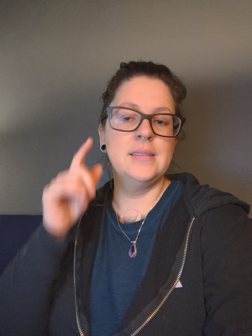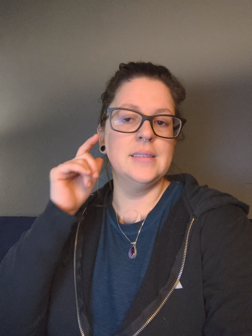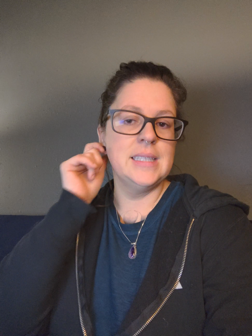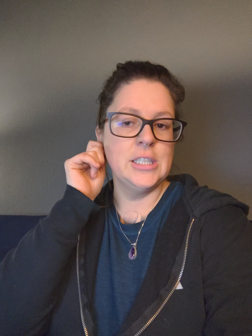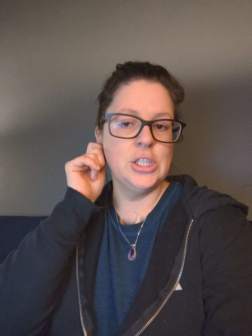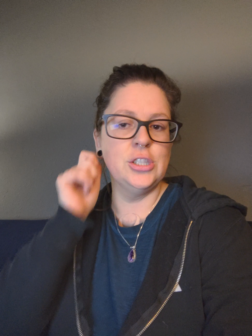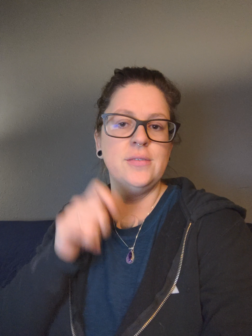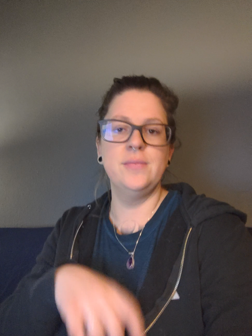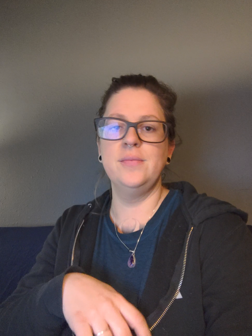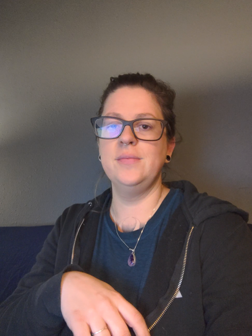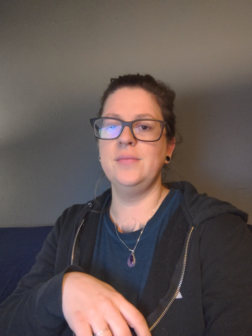ear